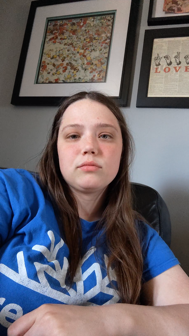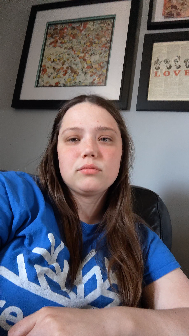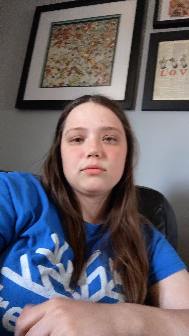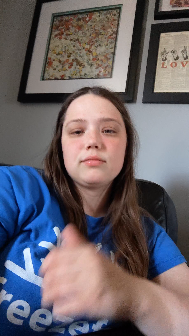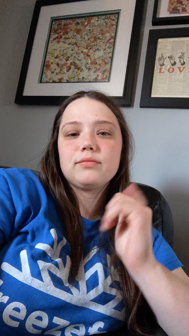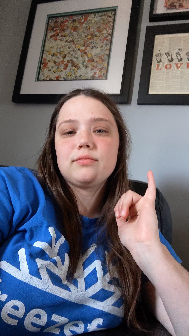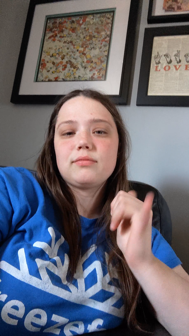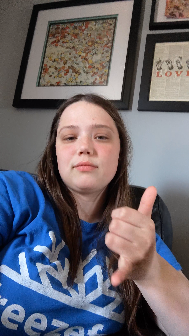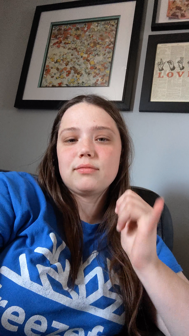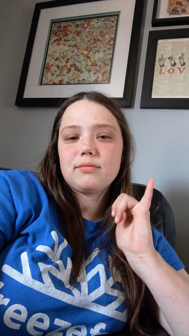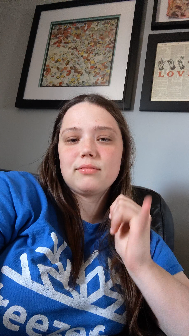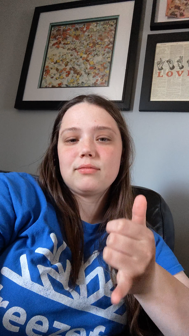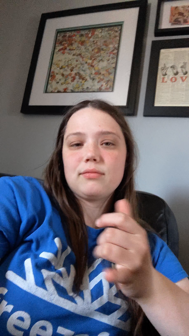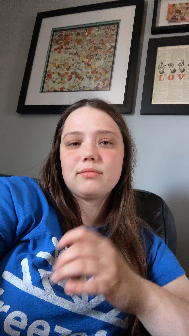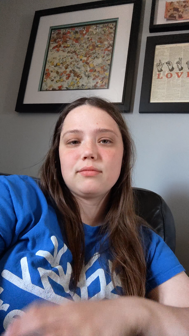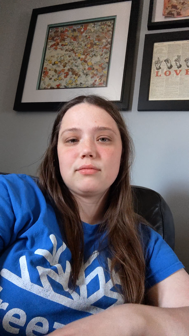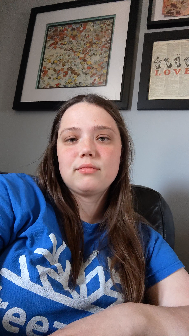rocking chair